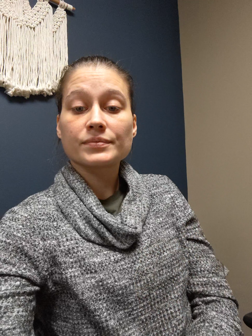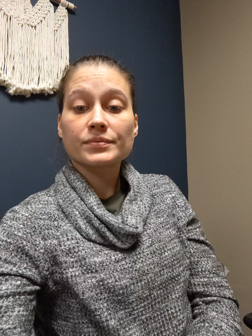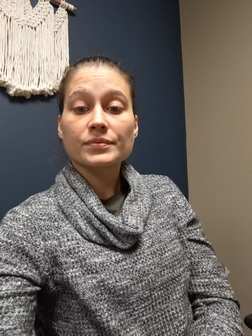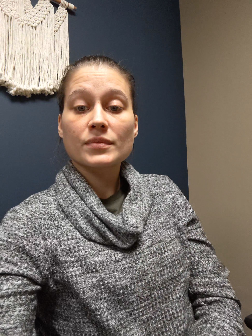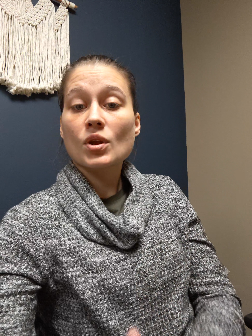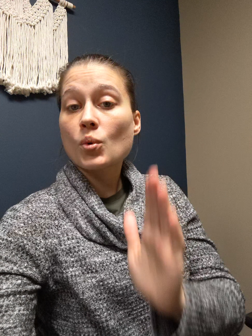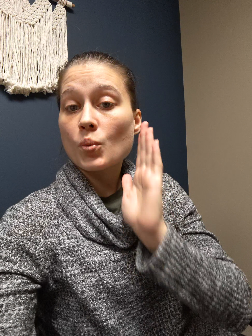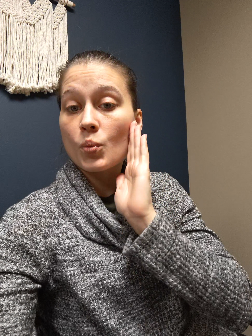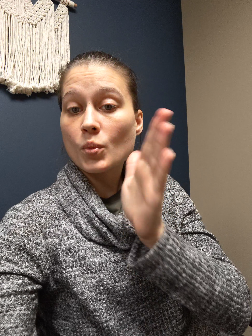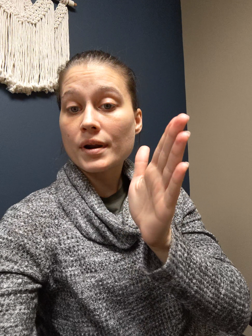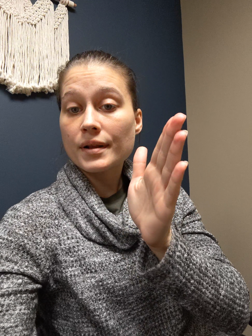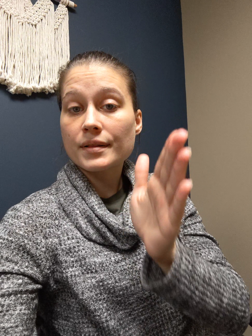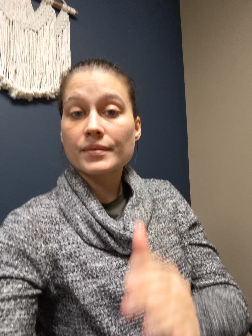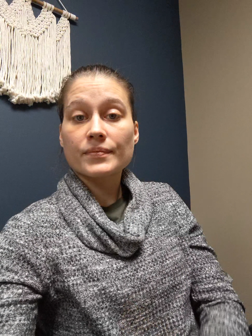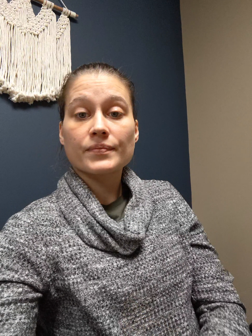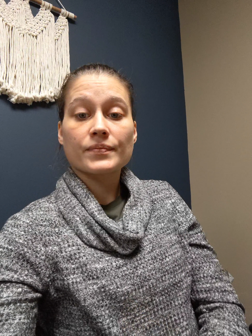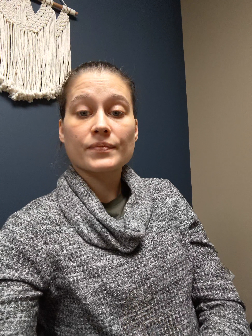will